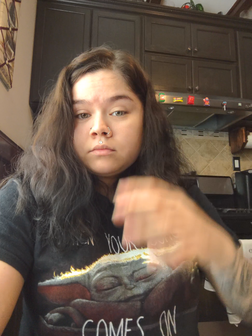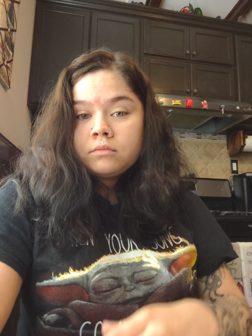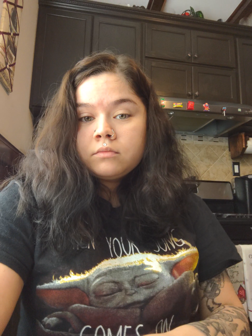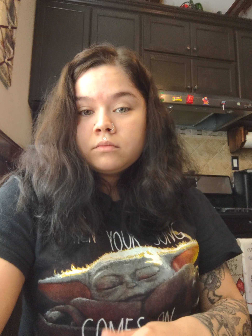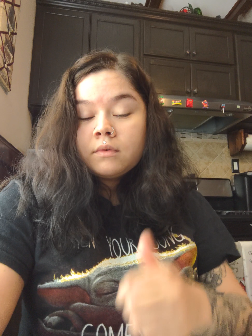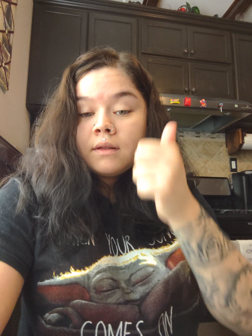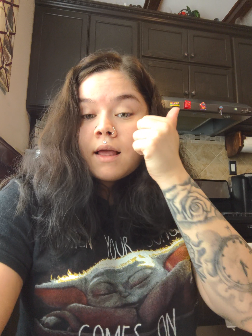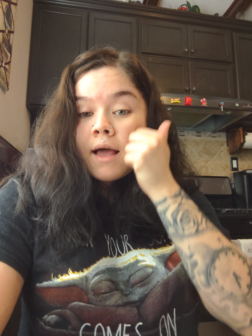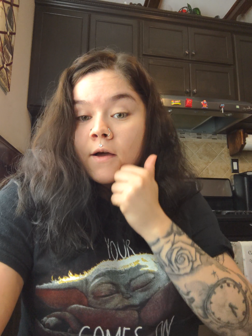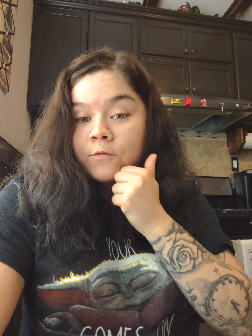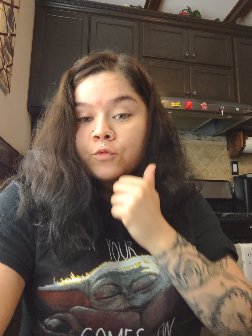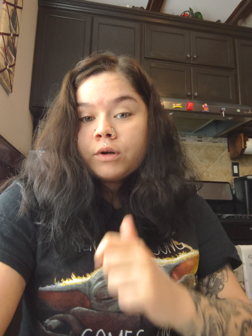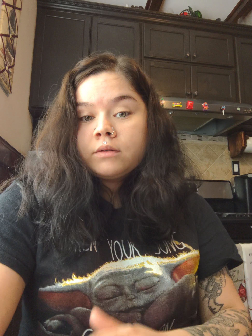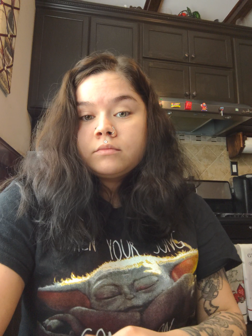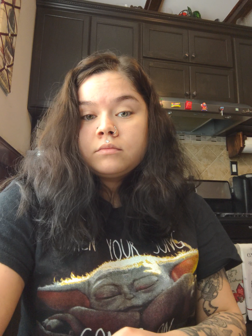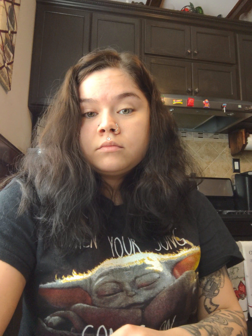every